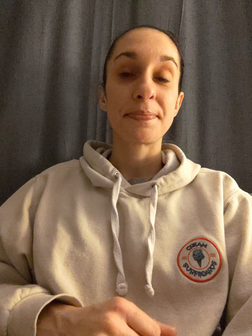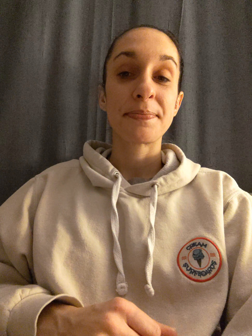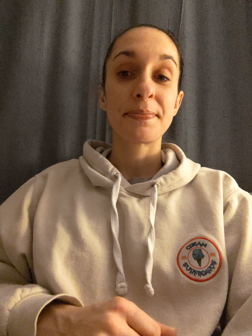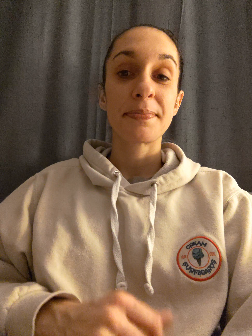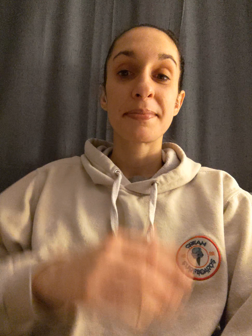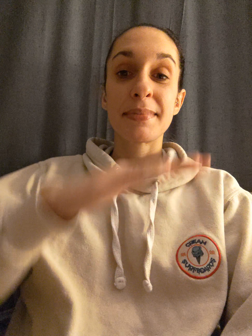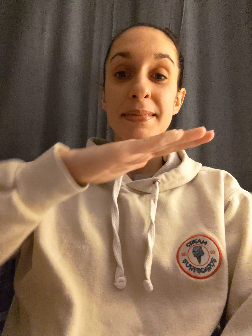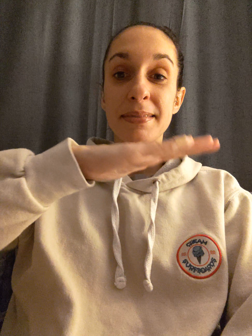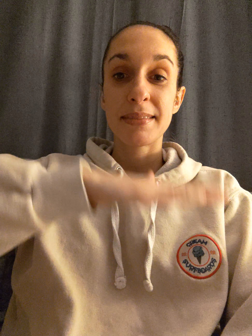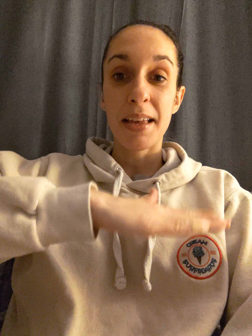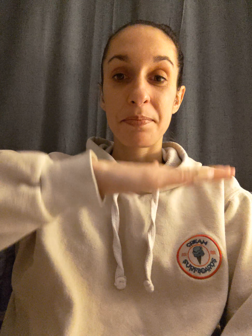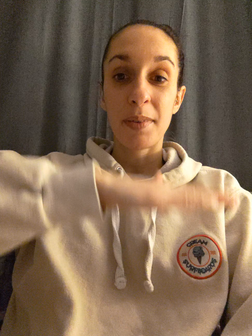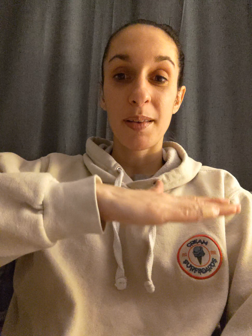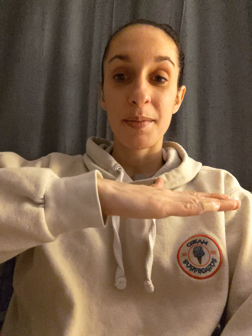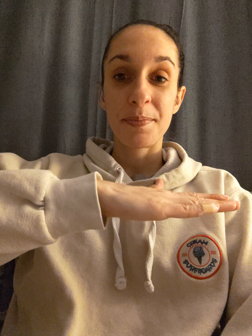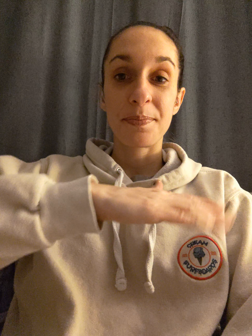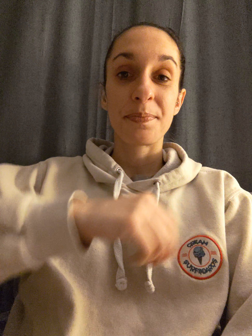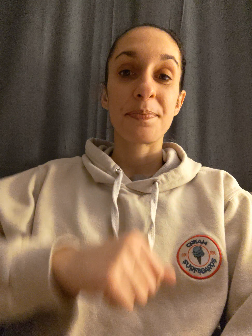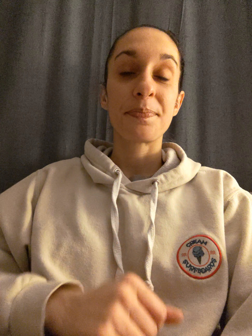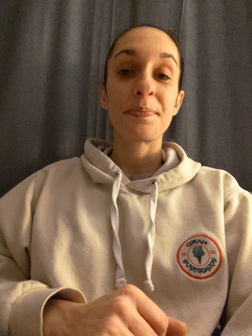table